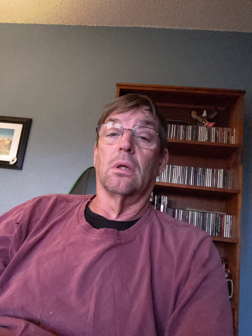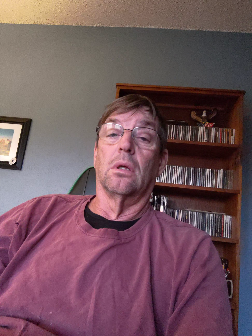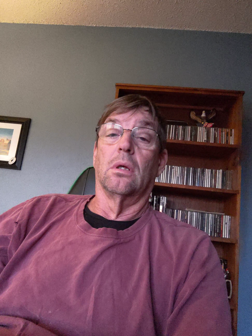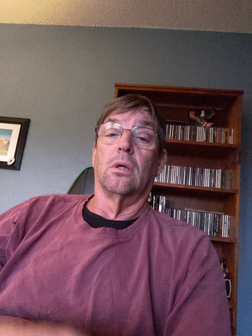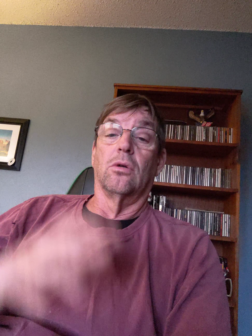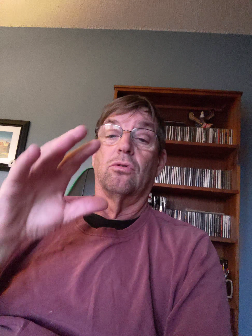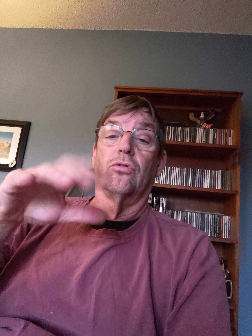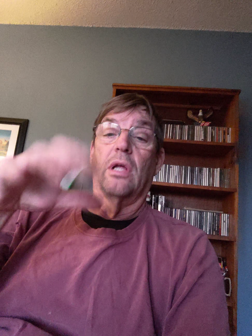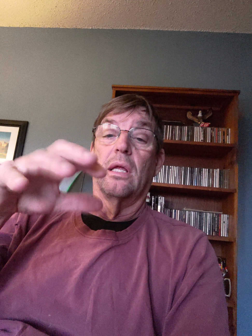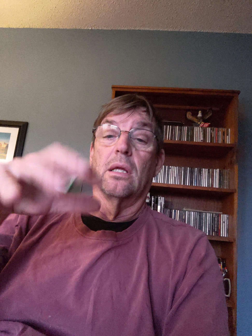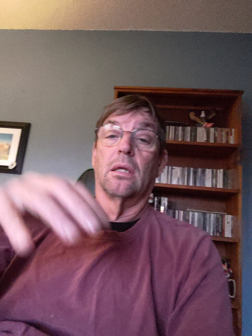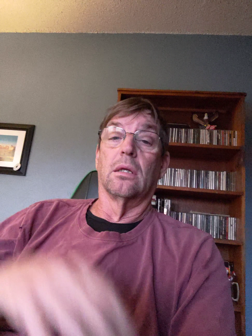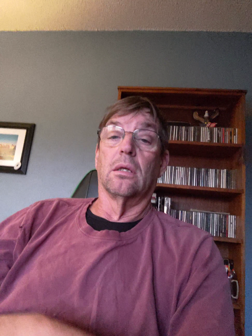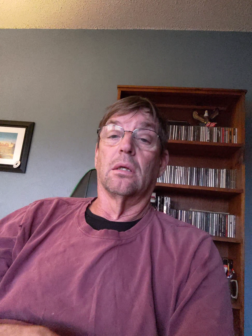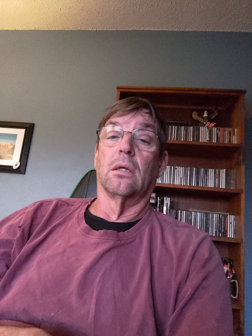rain